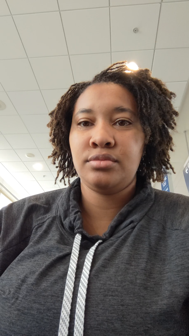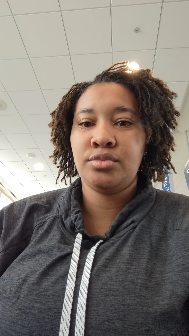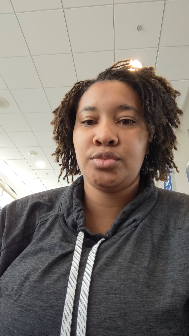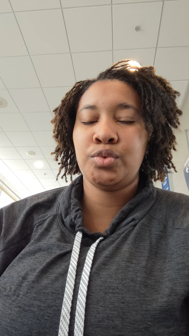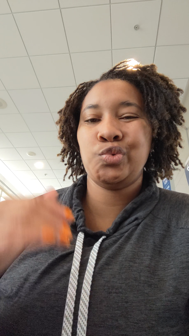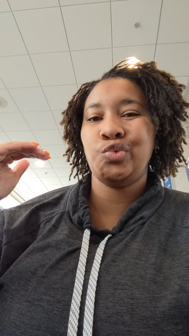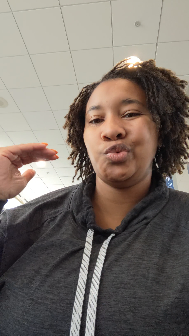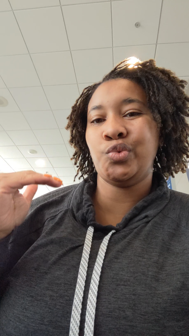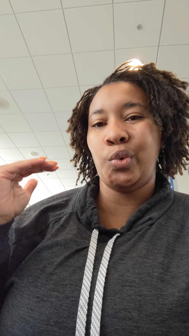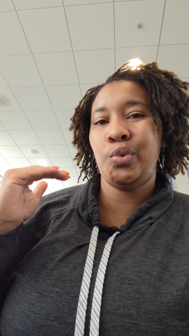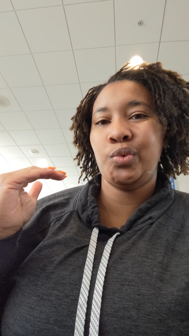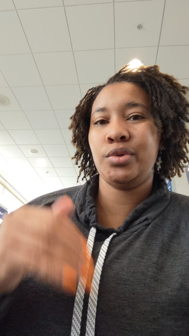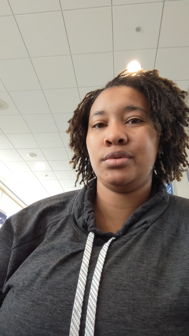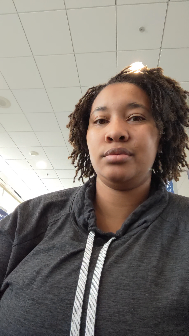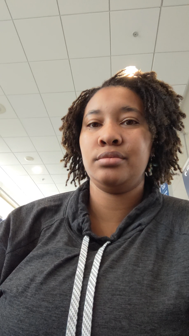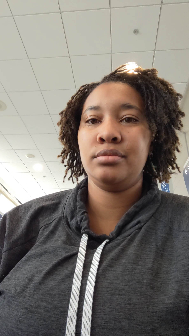short